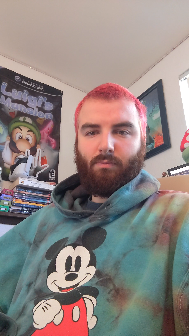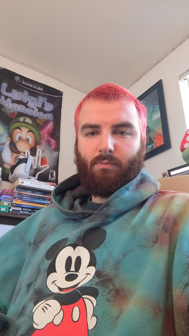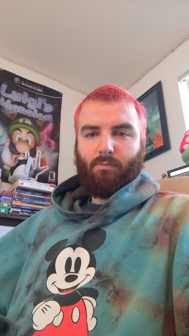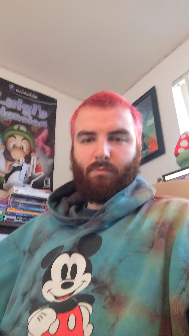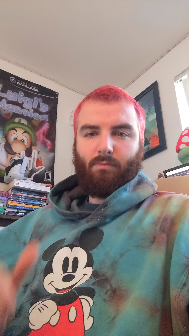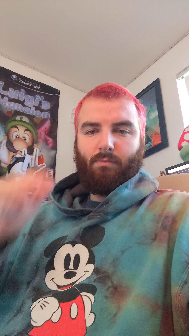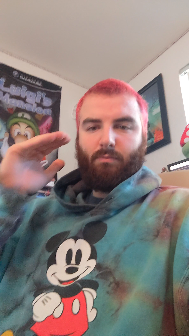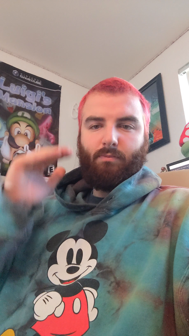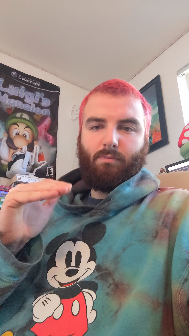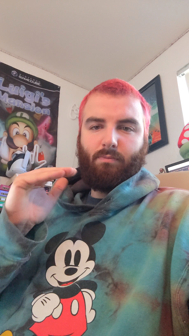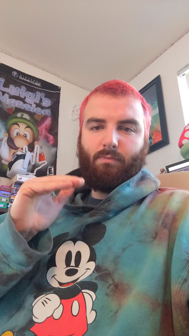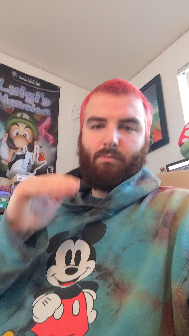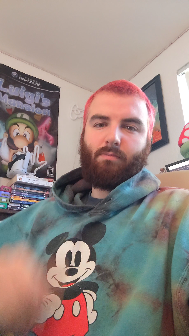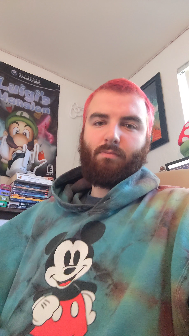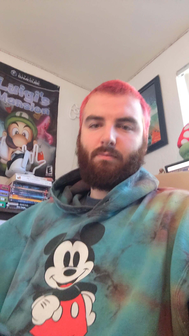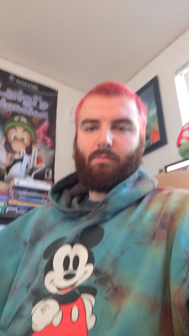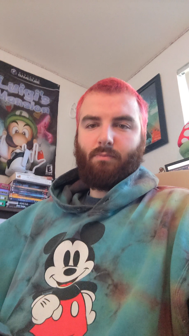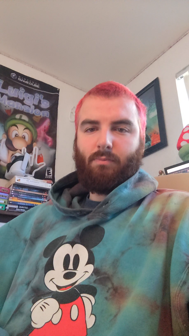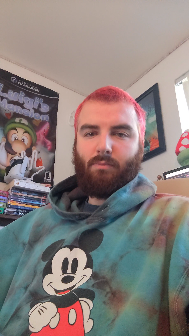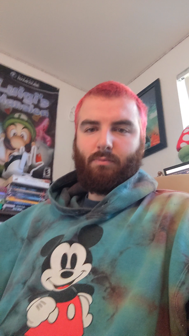little